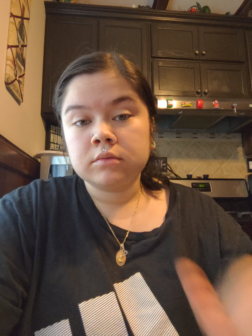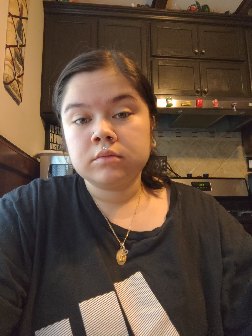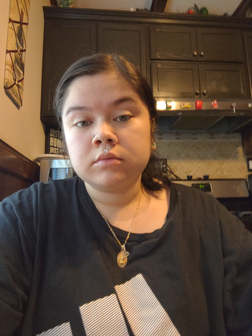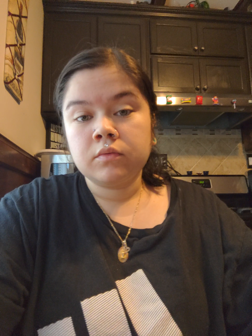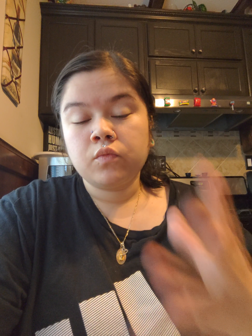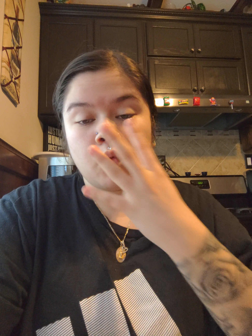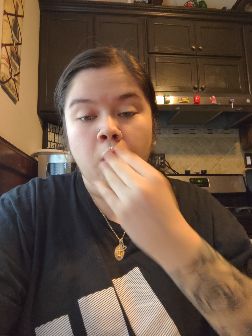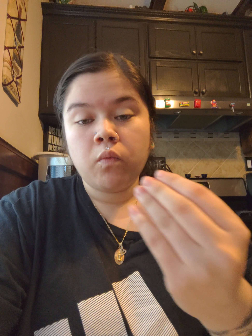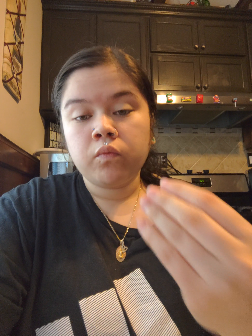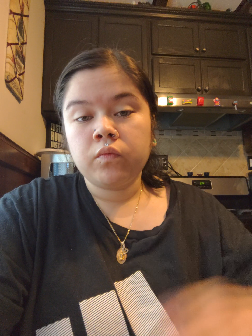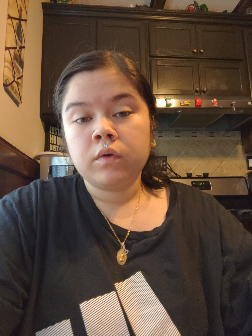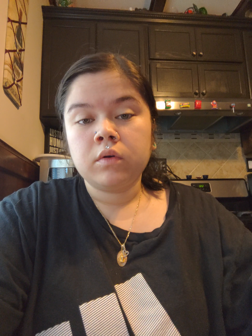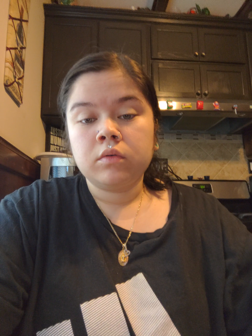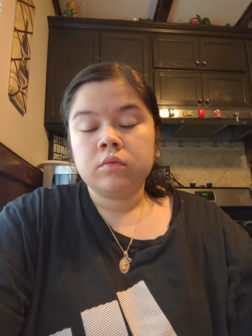wolf